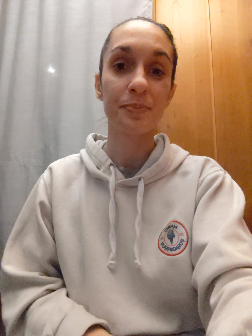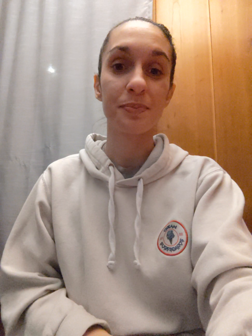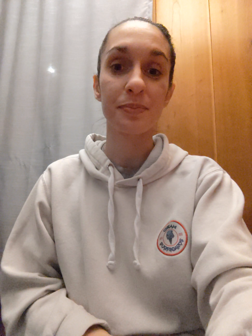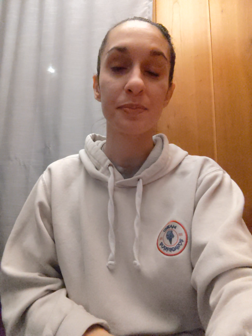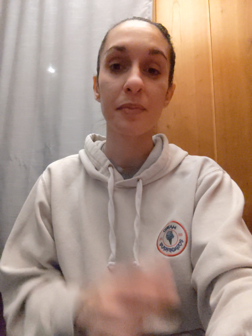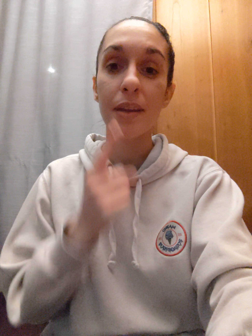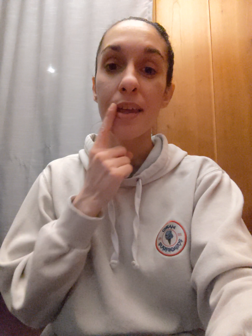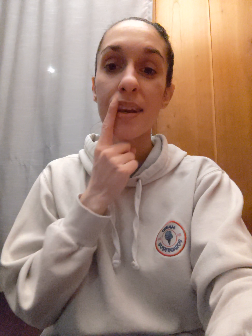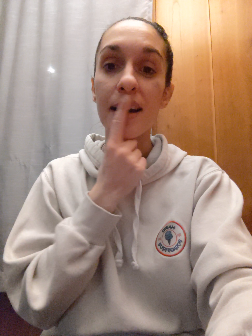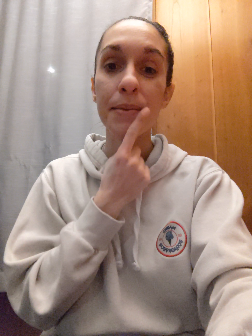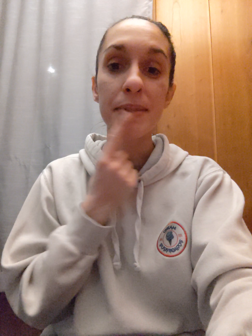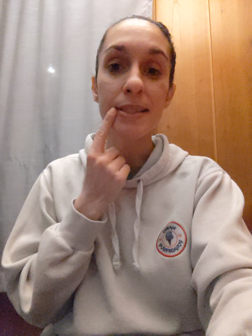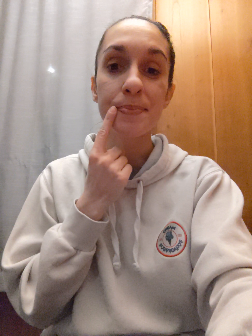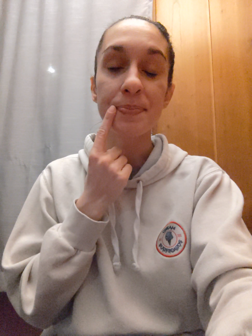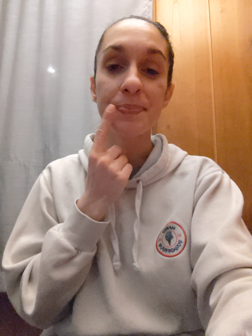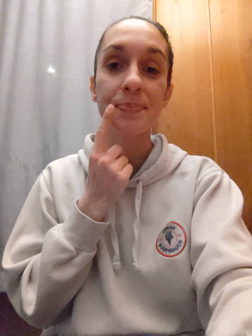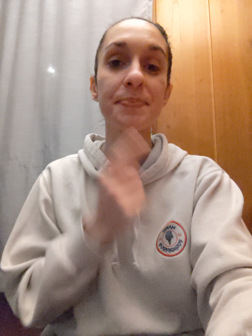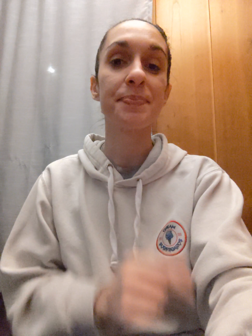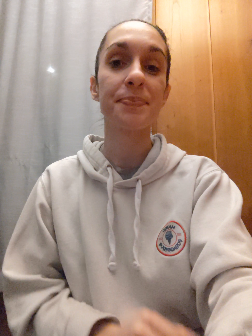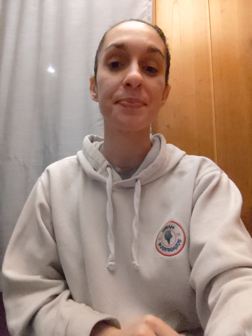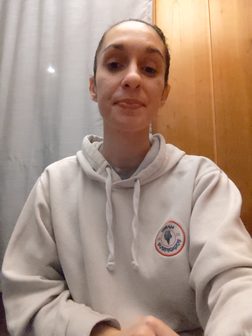lips